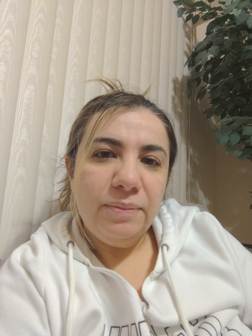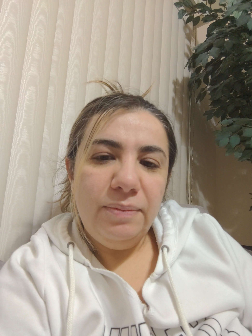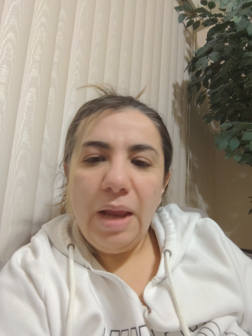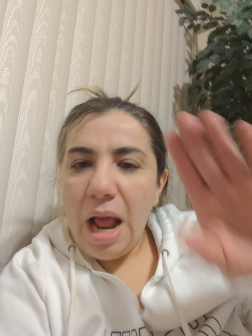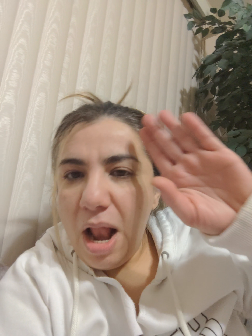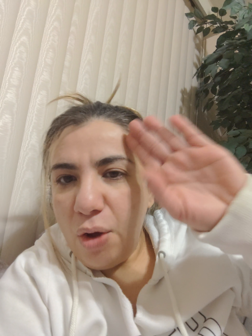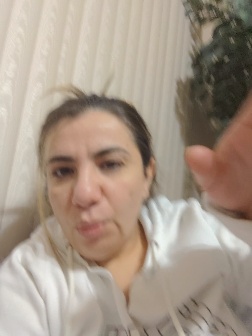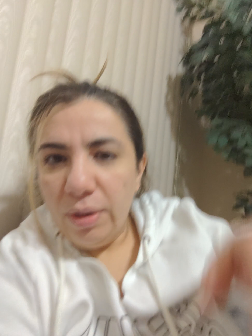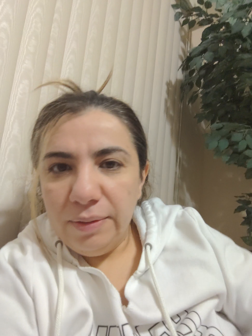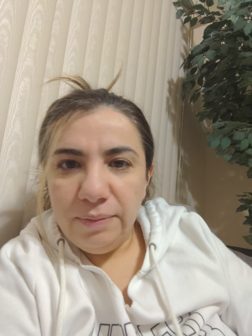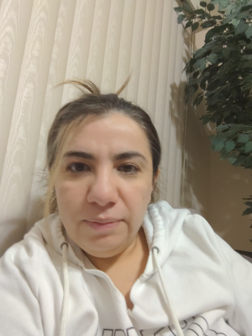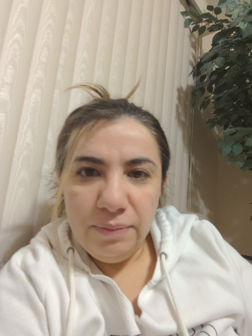hello